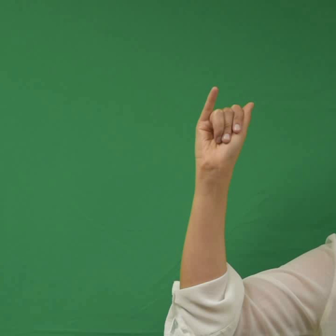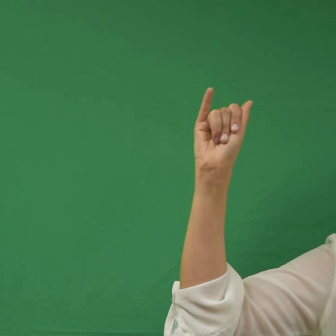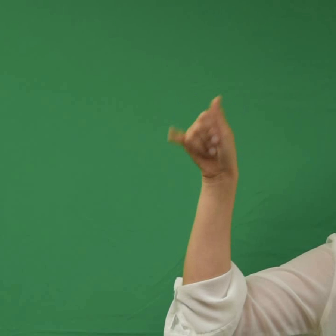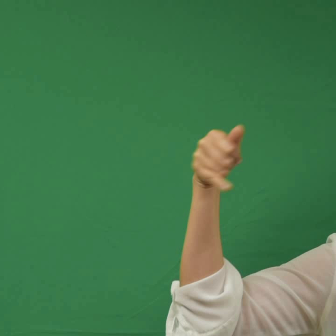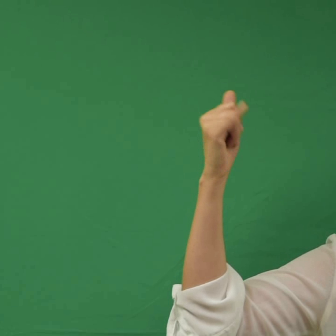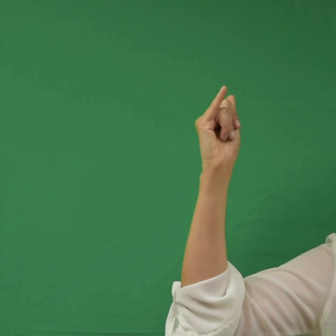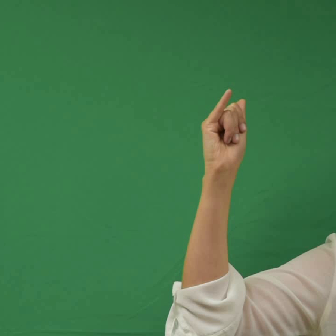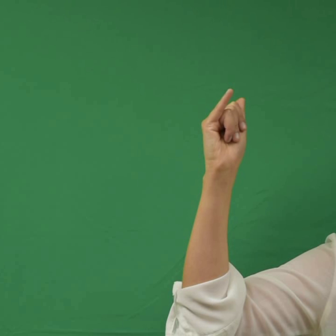J